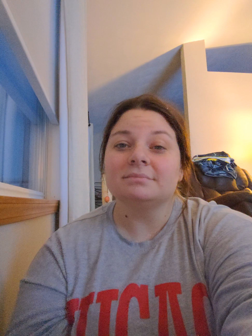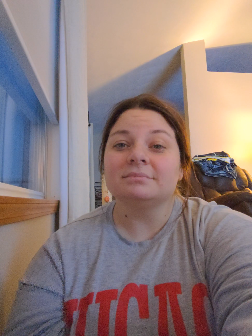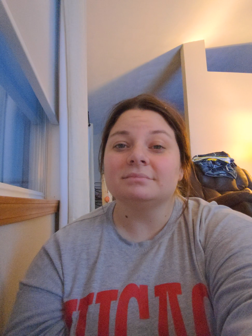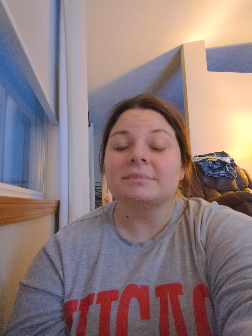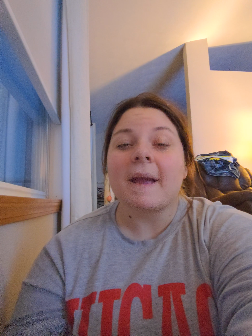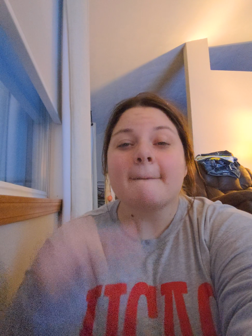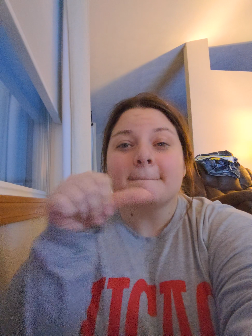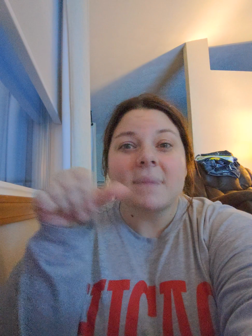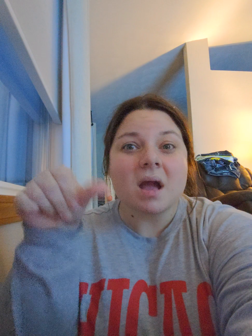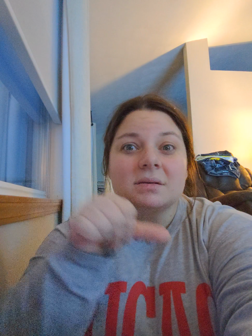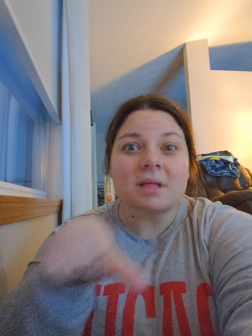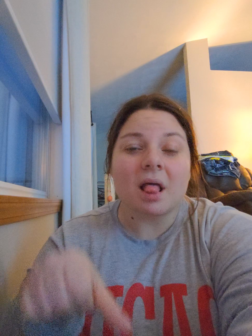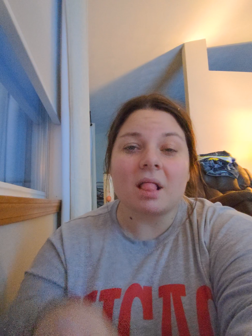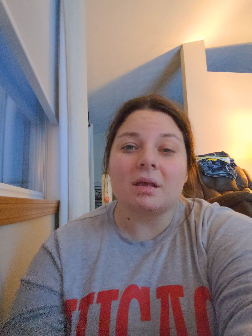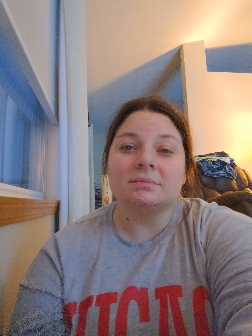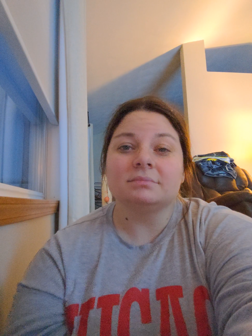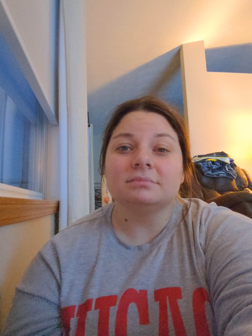puzzle